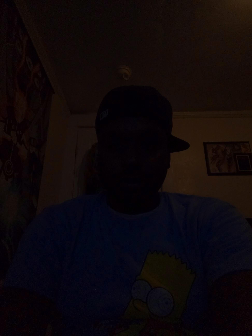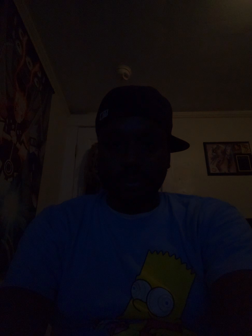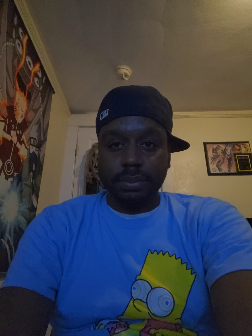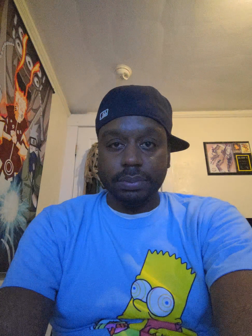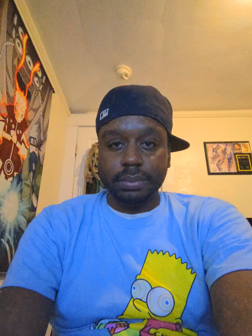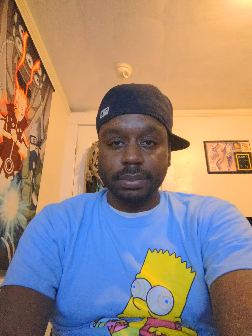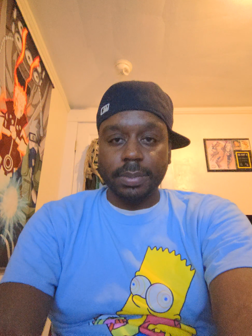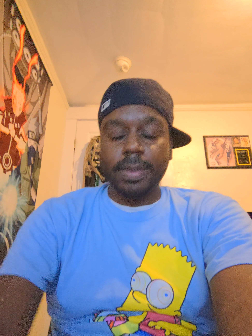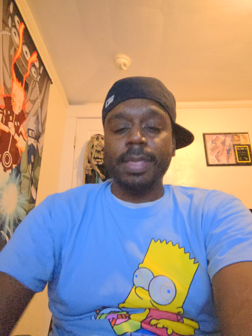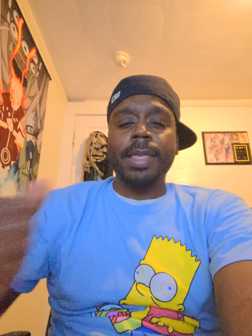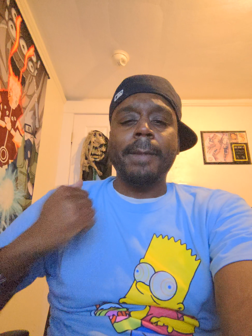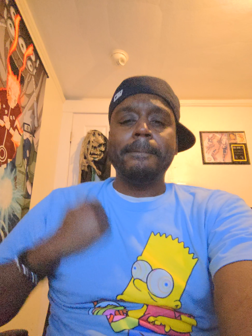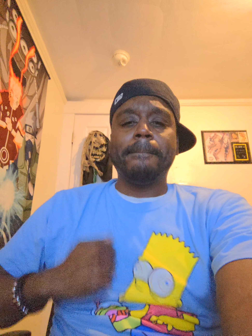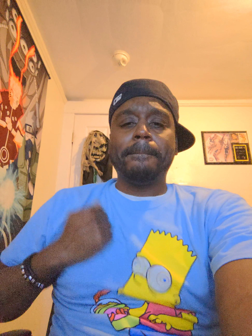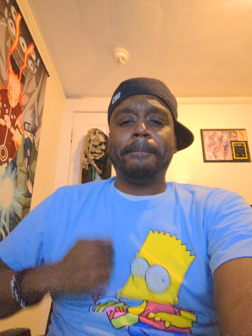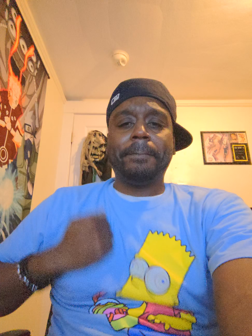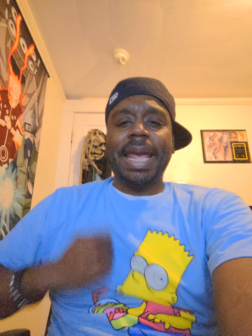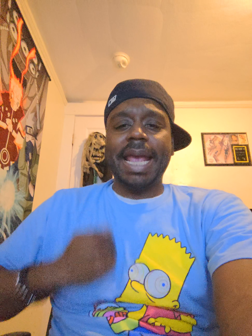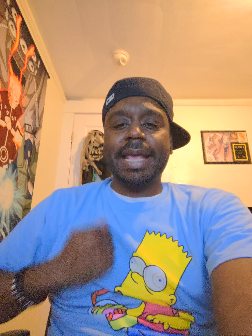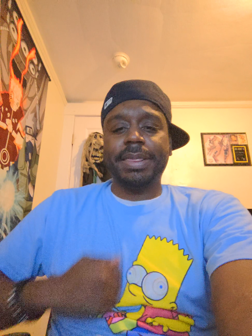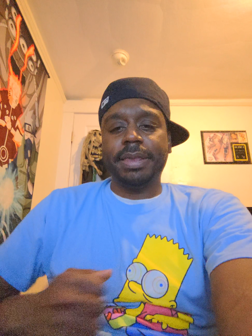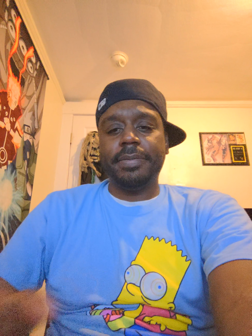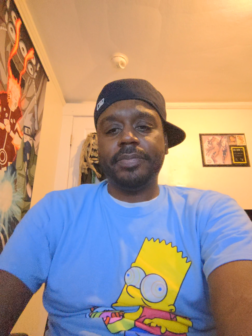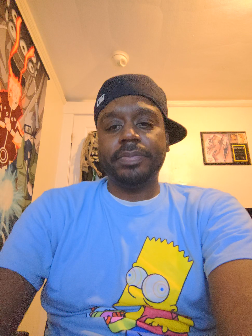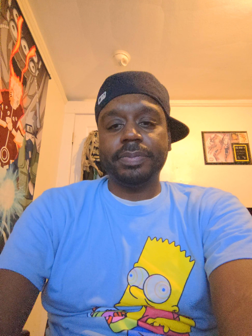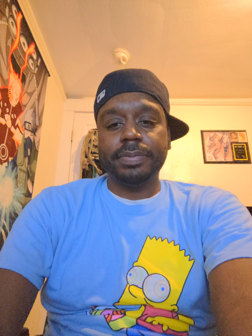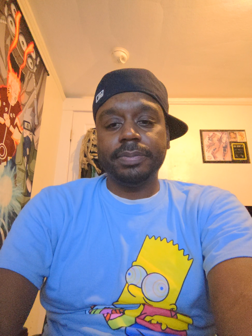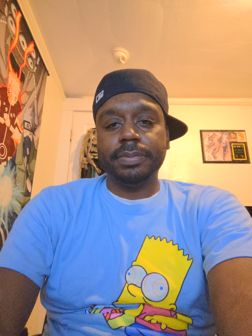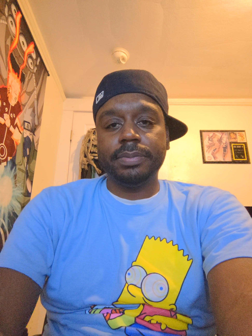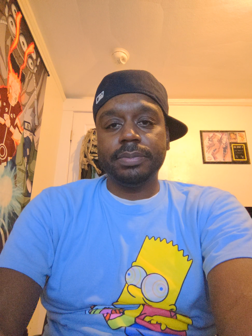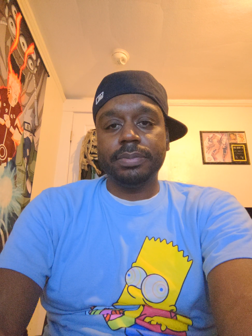bath